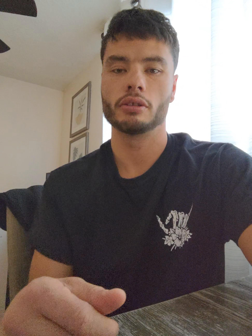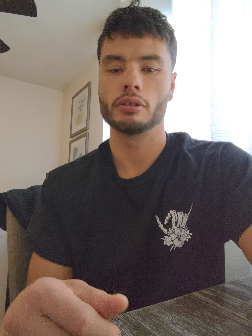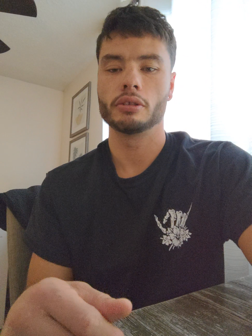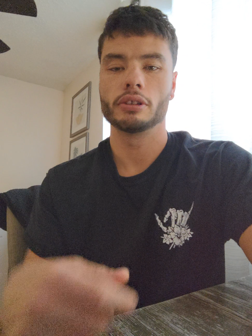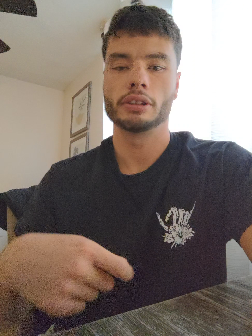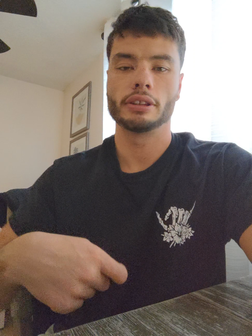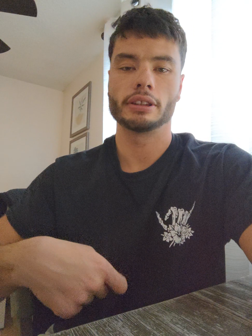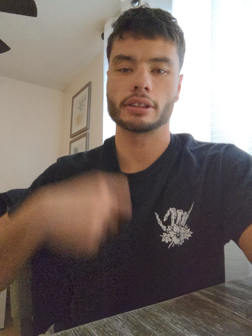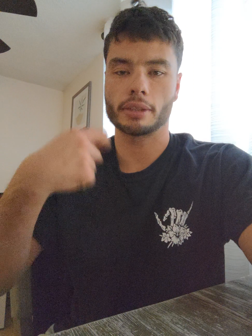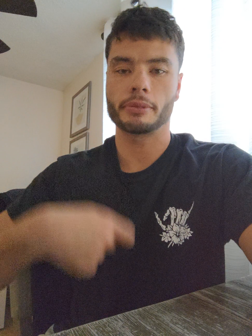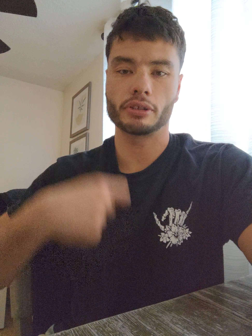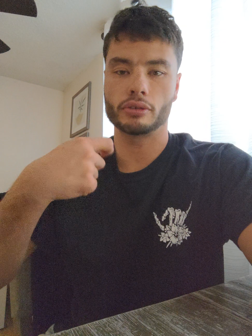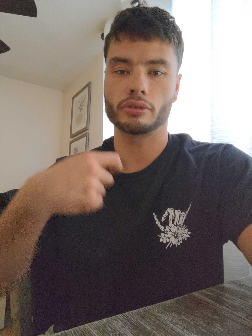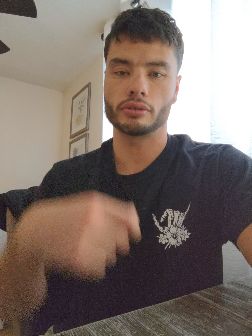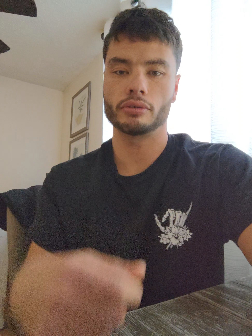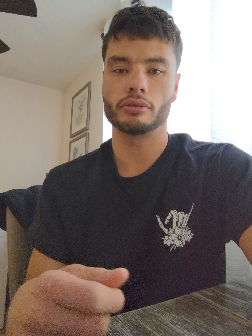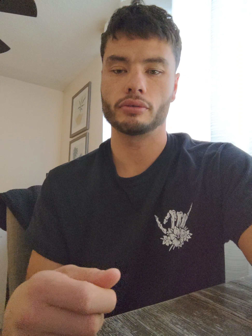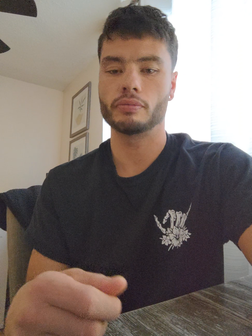zipper